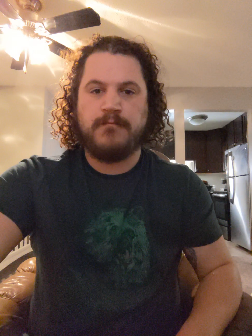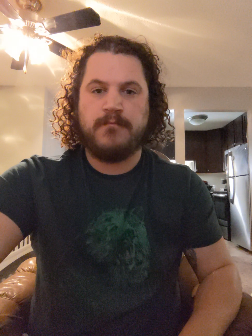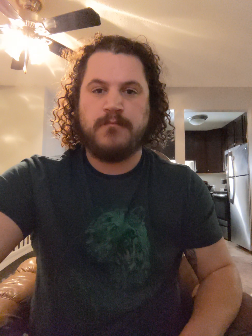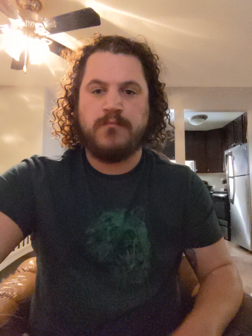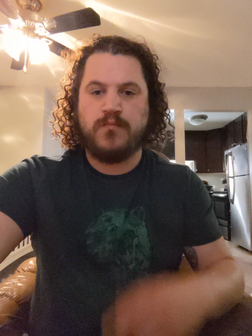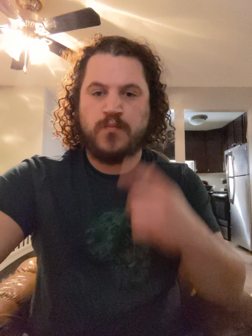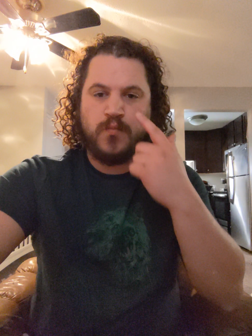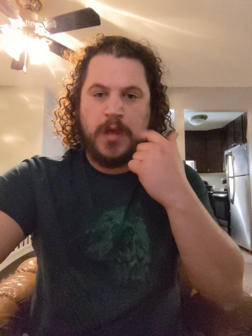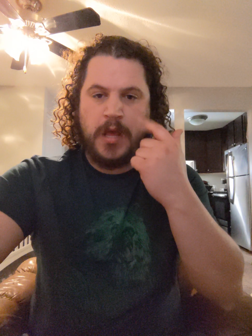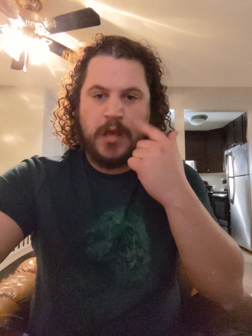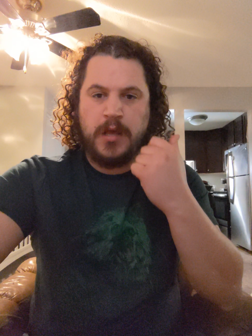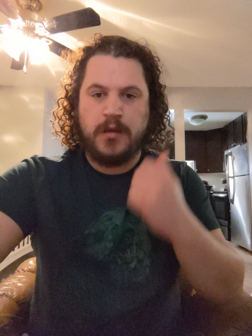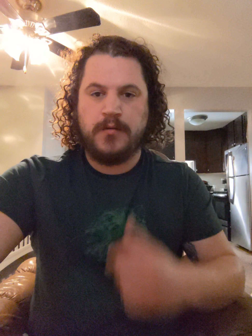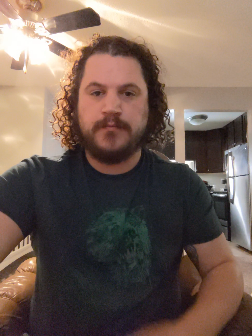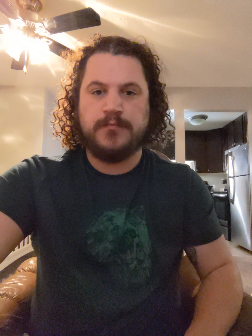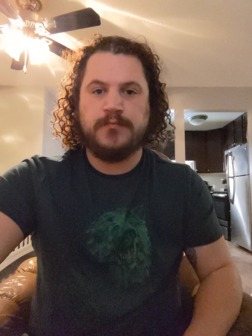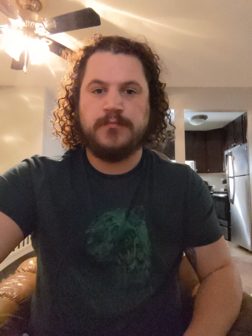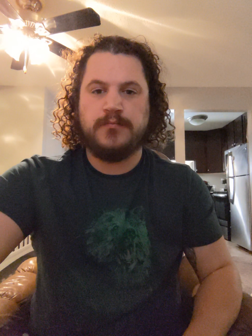cry